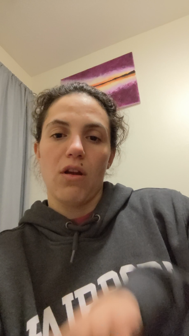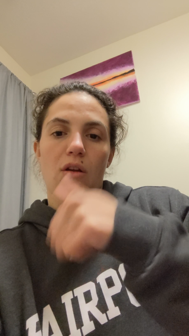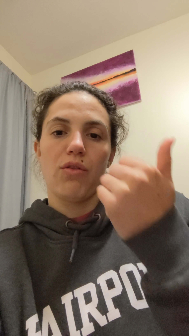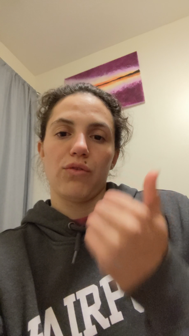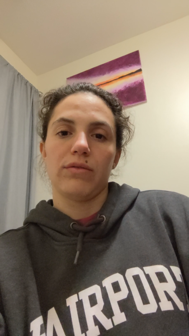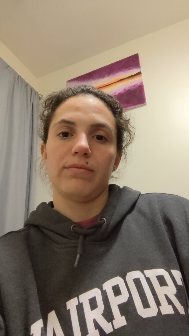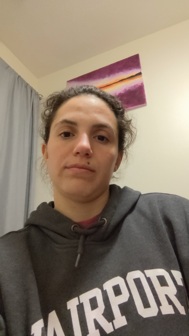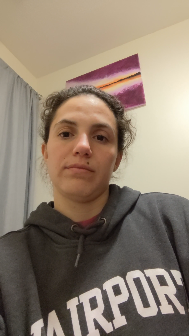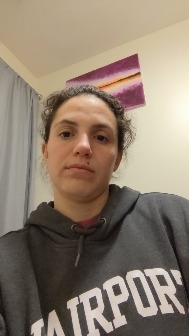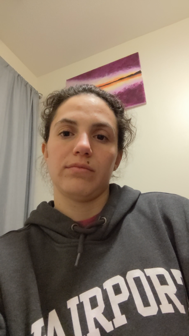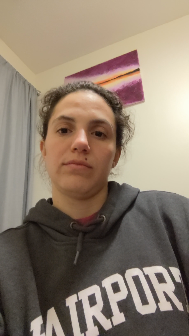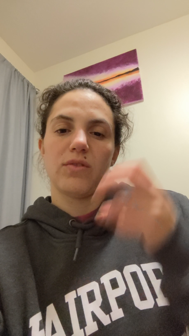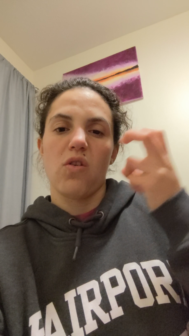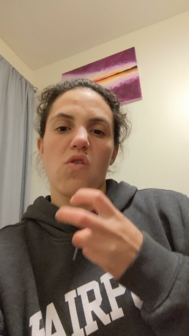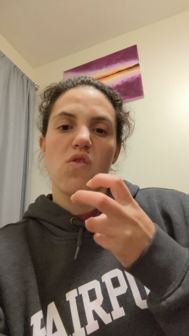hard